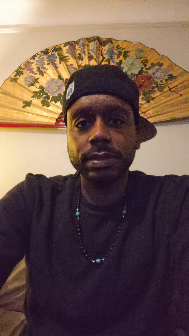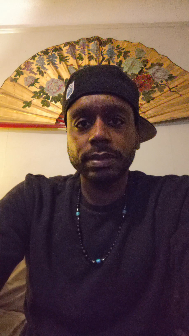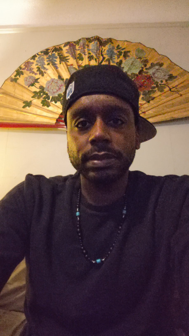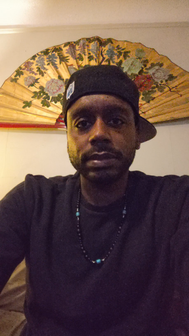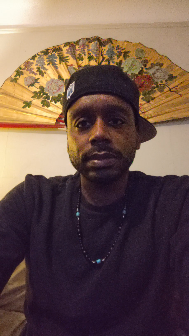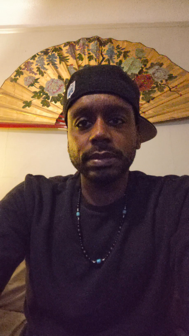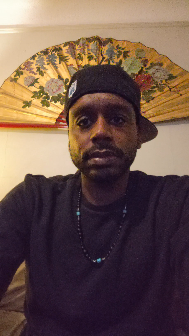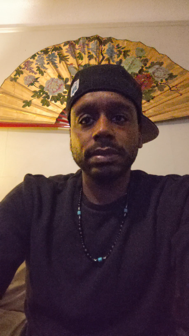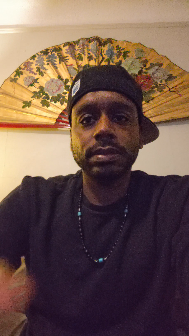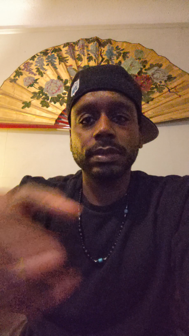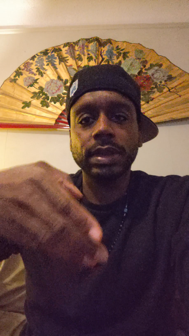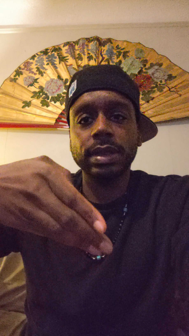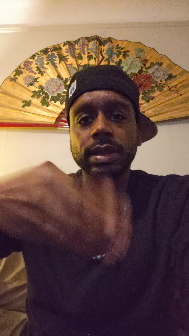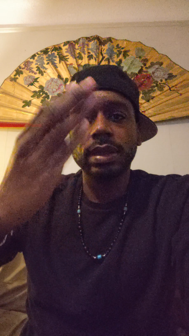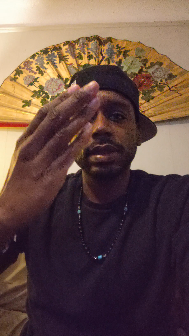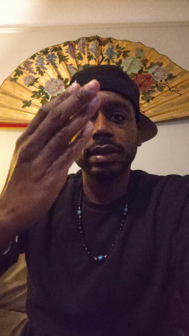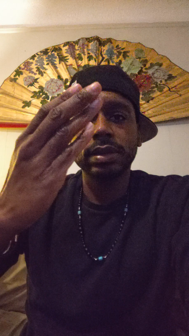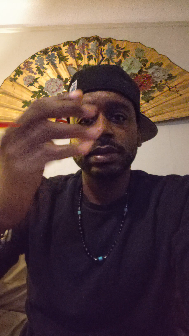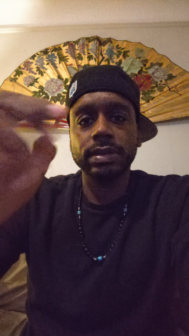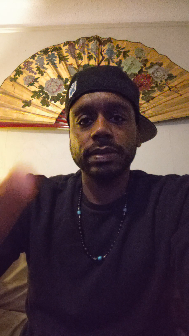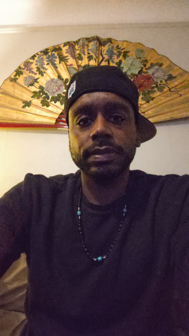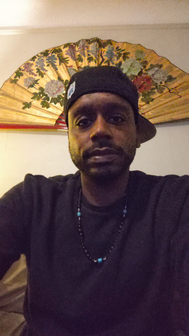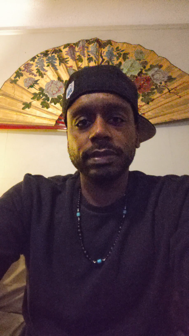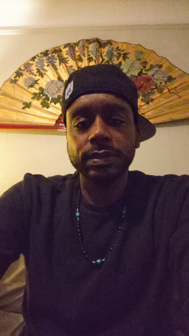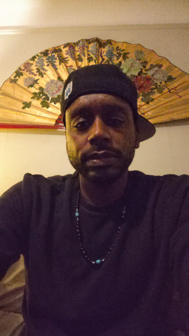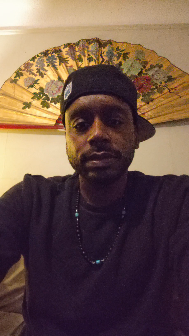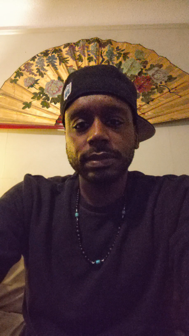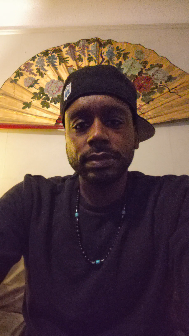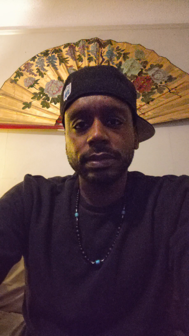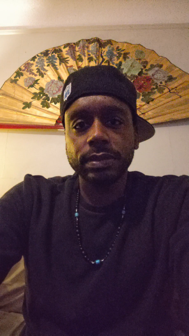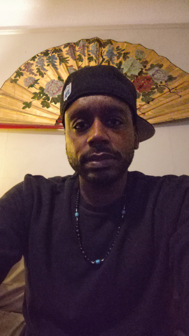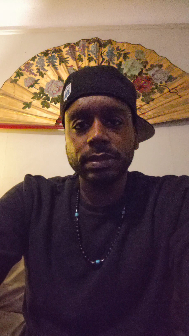kick